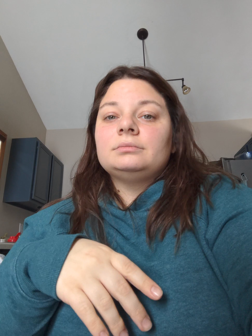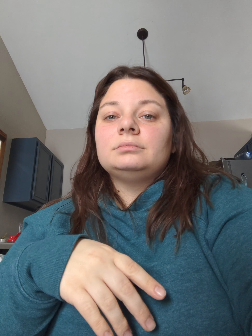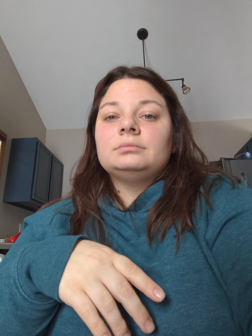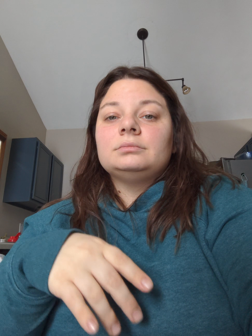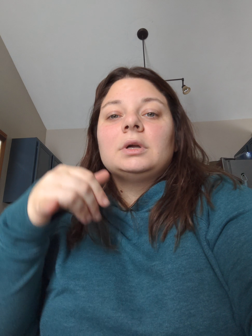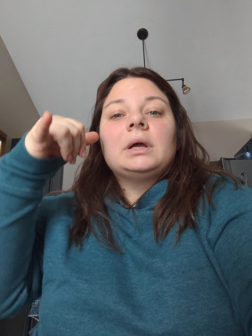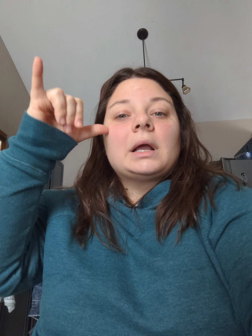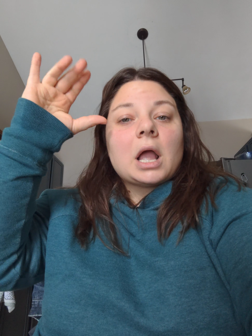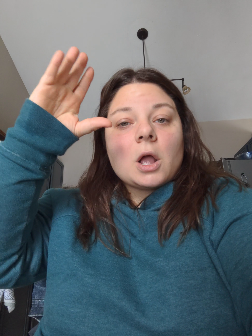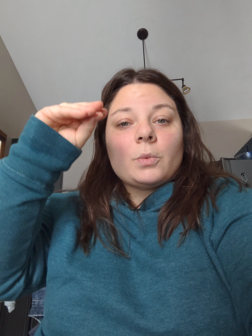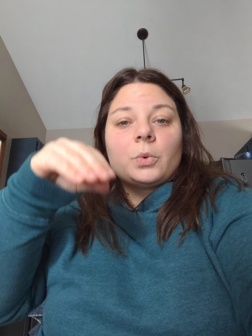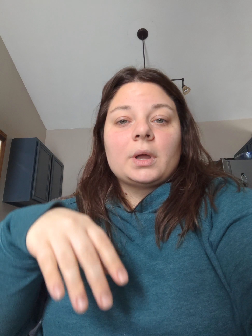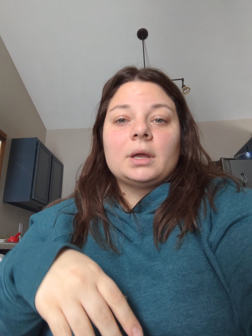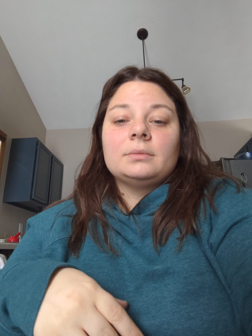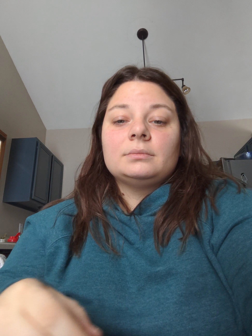cowboy